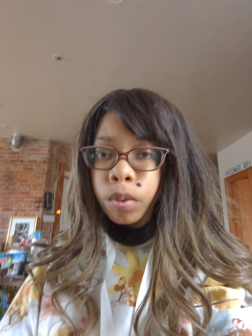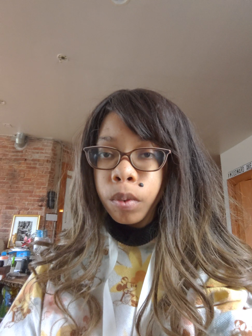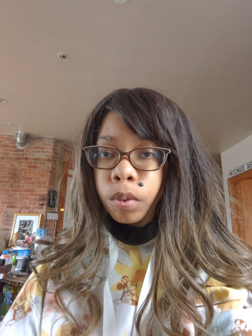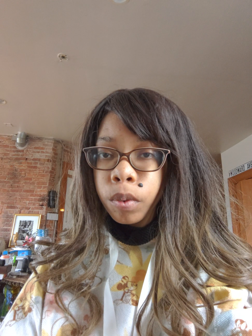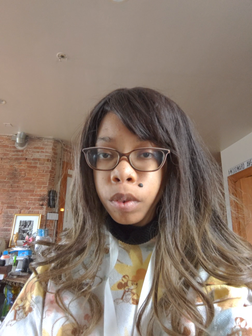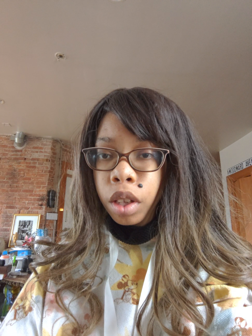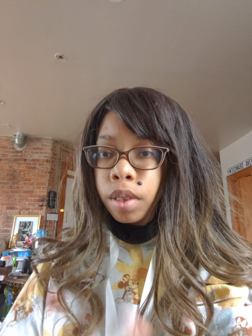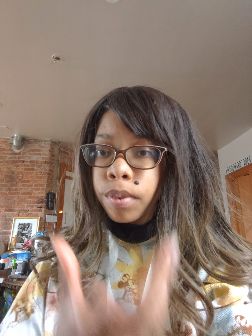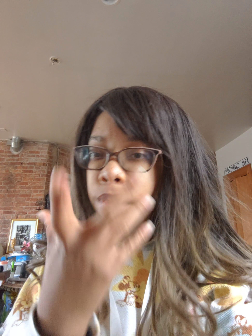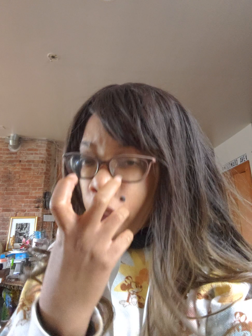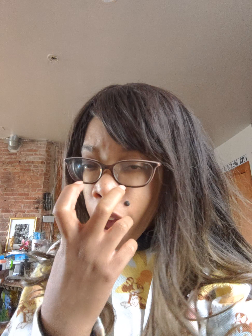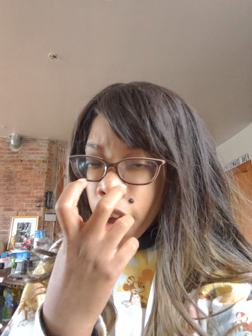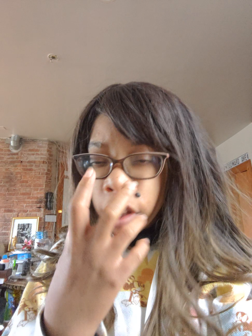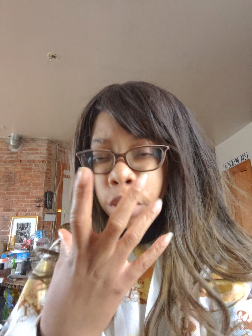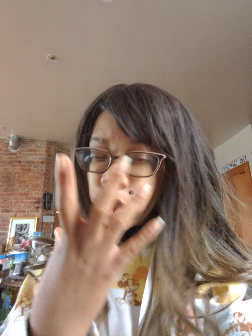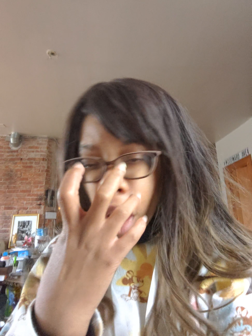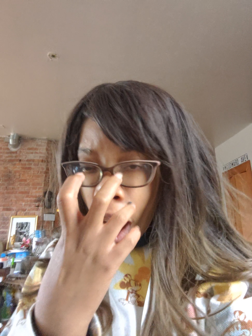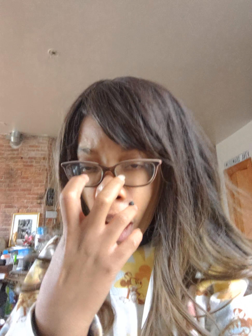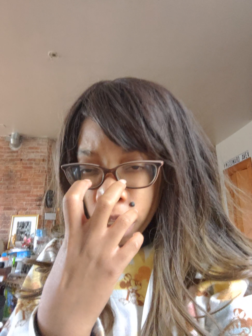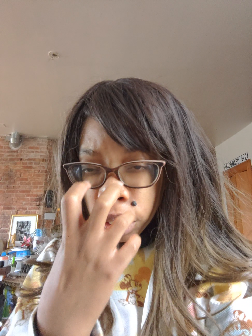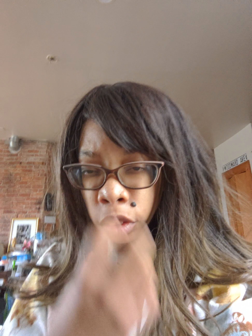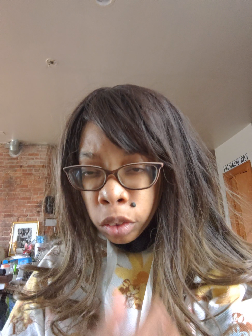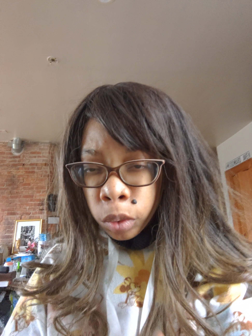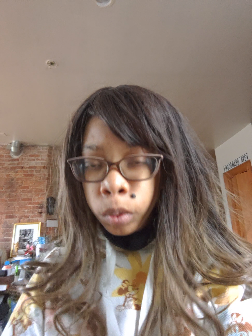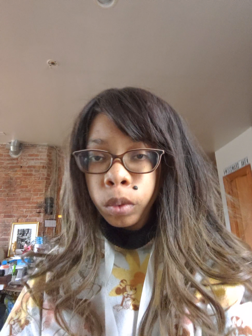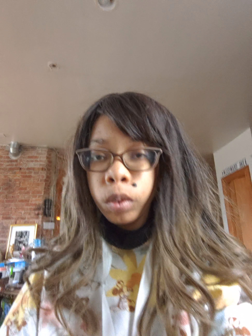mad